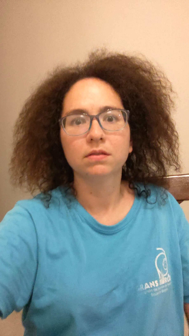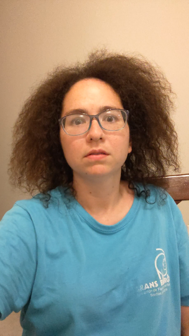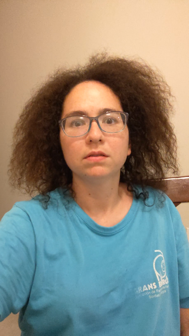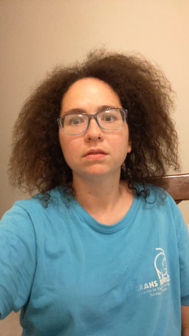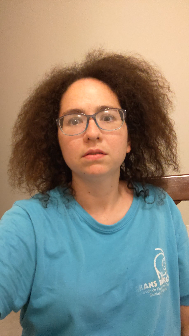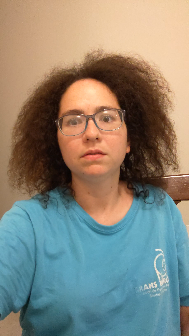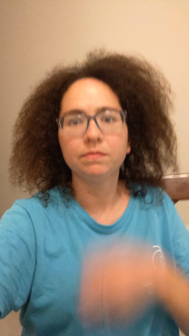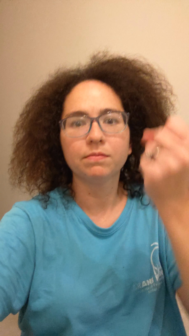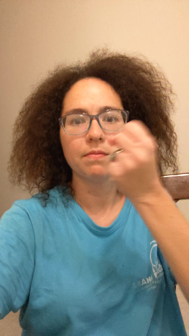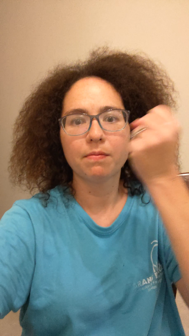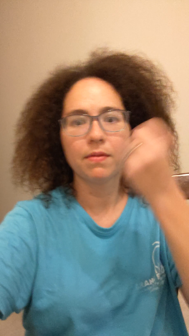hold